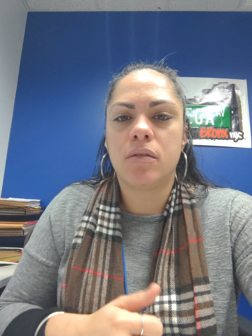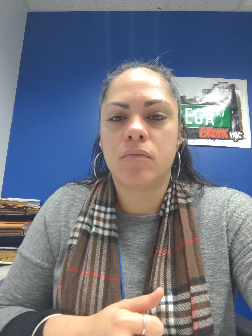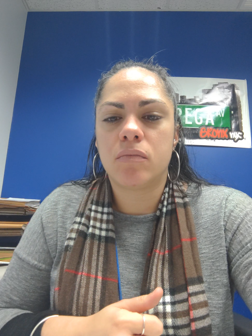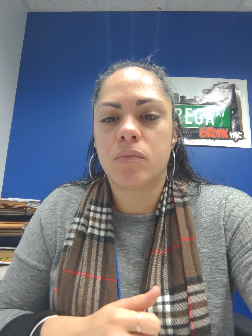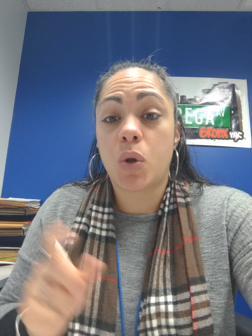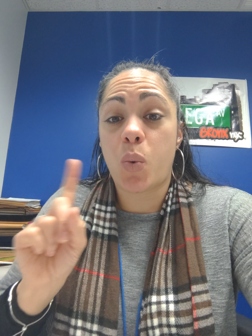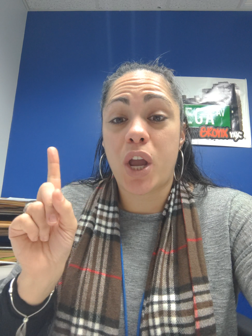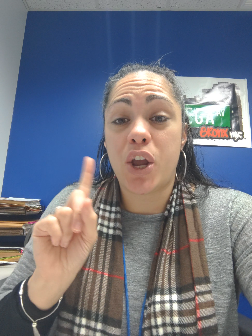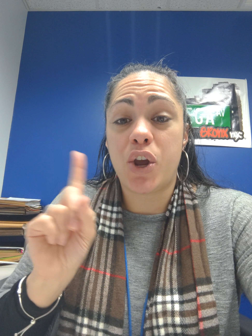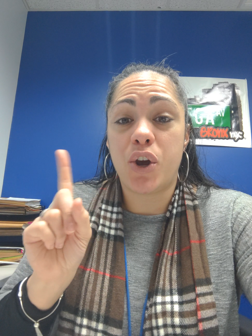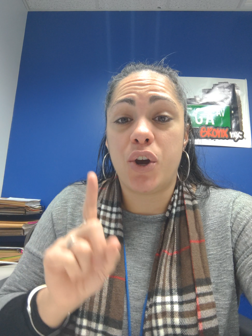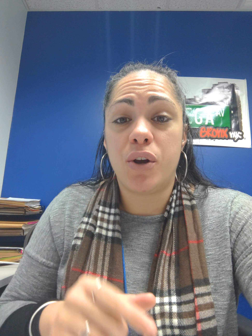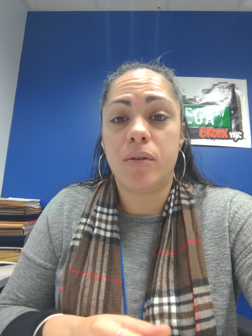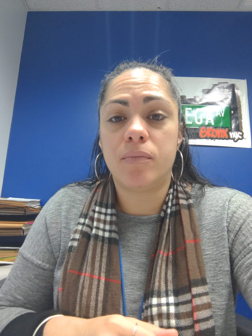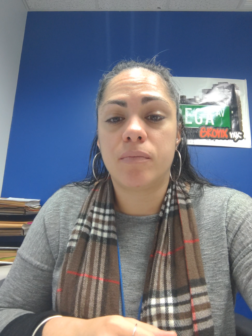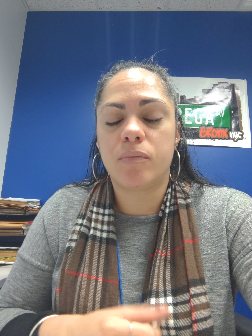where